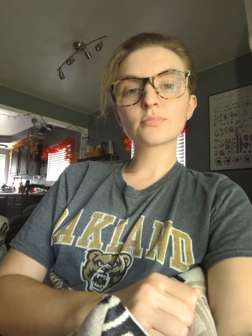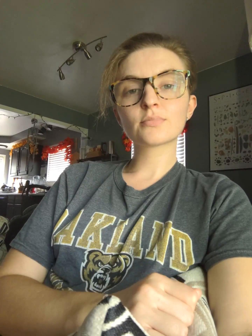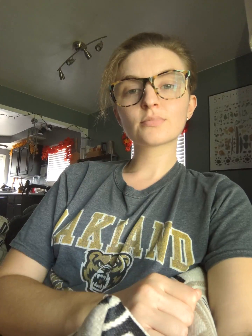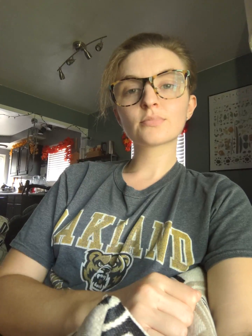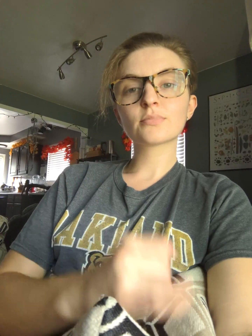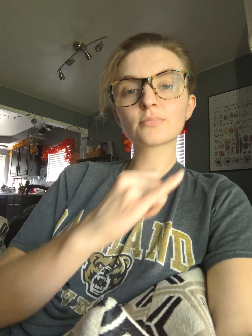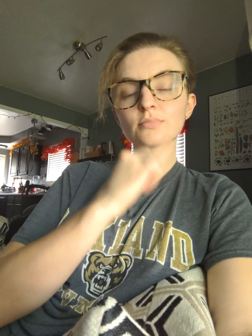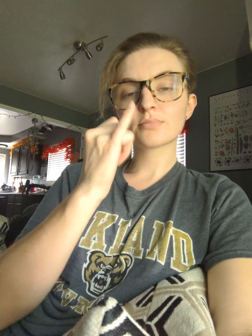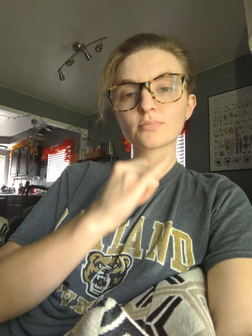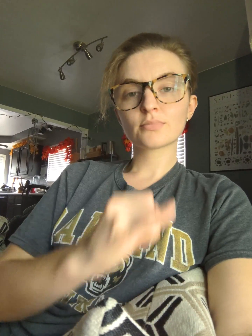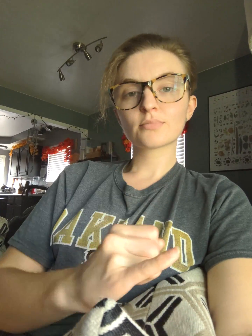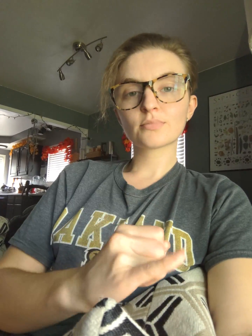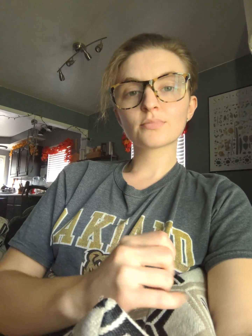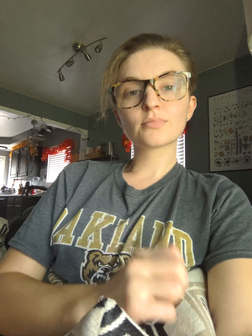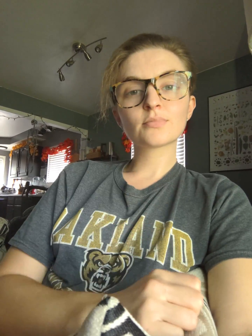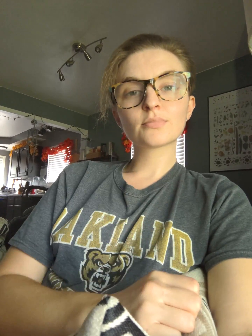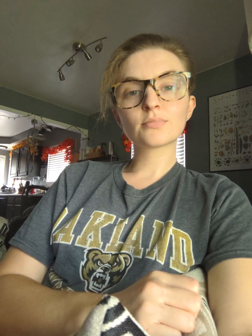draw